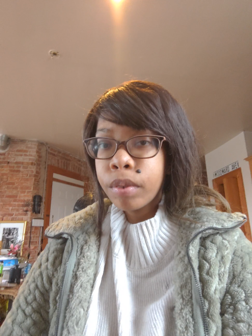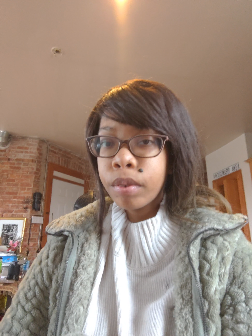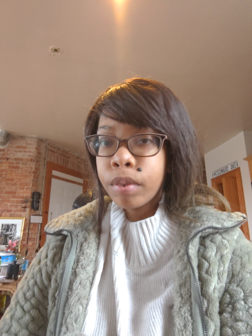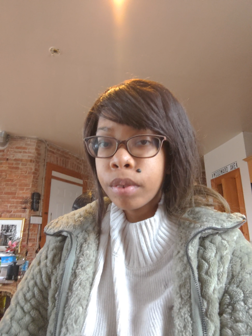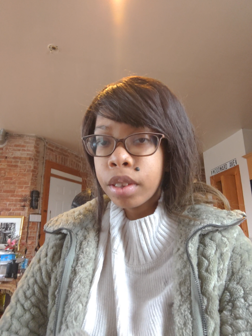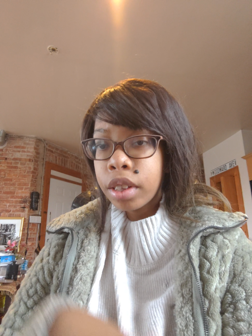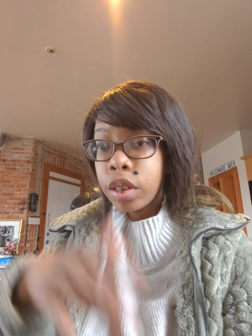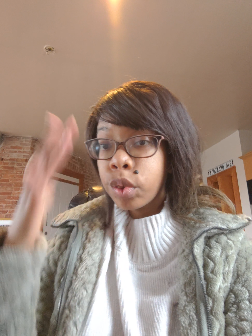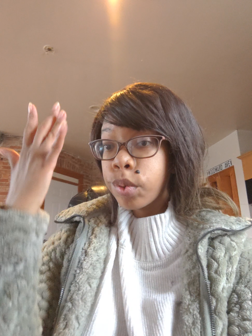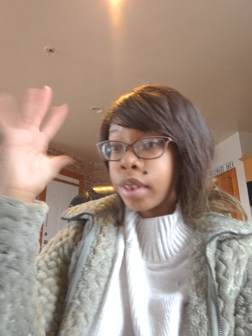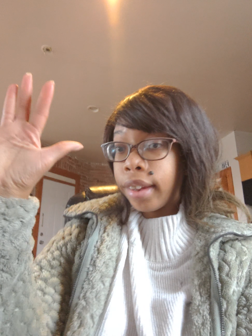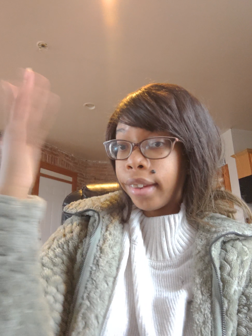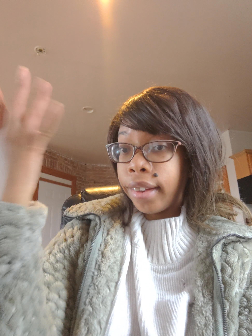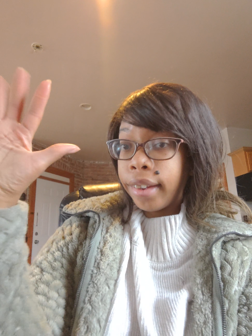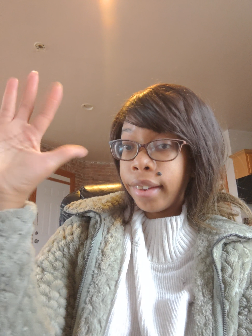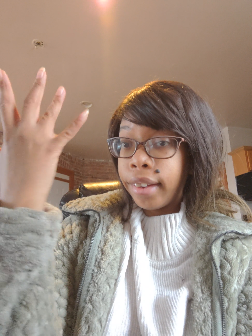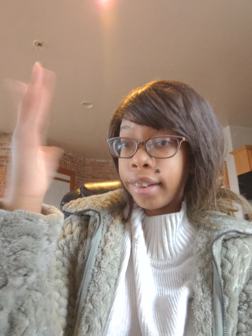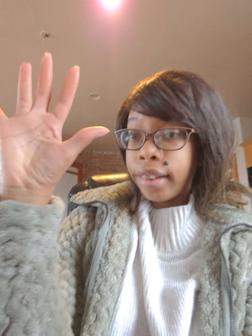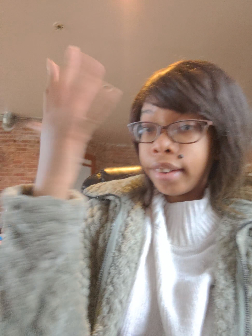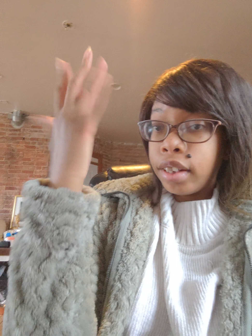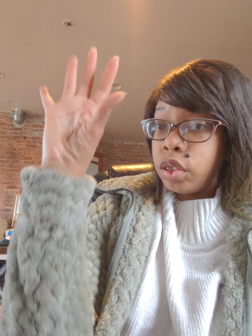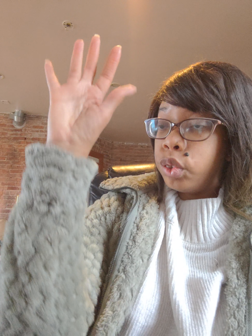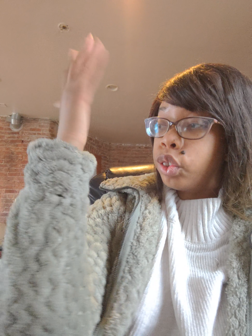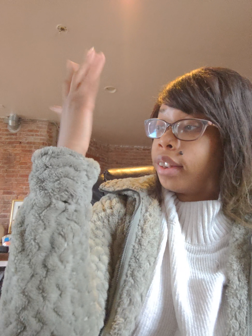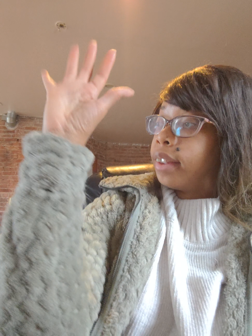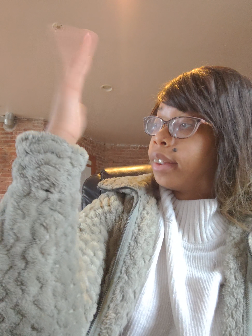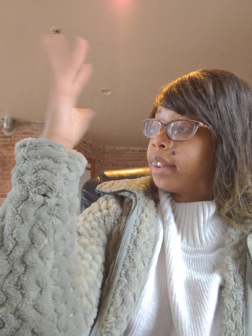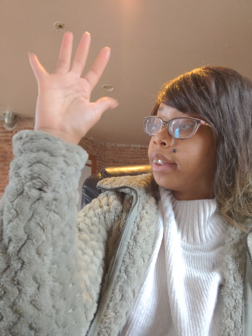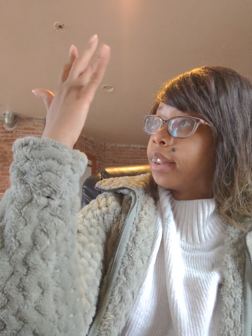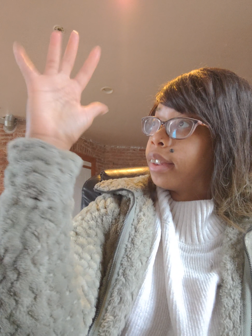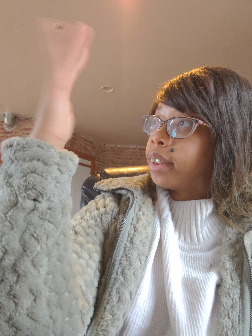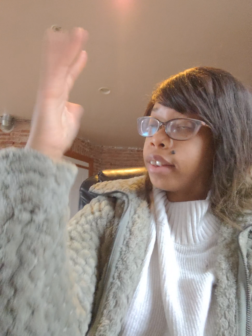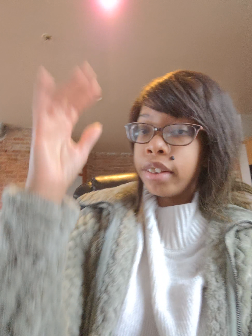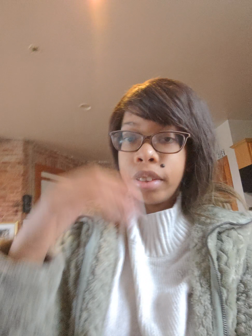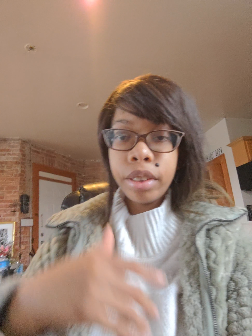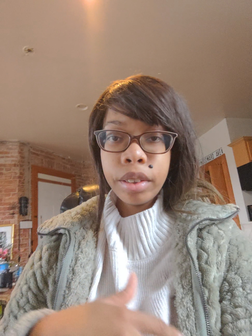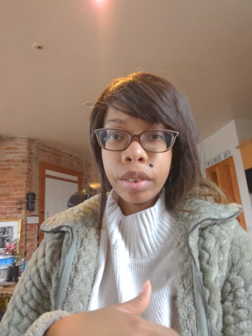tree